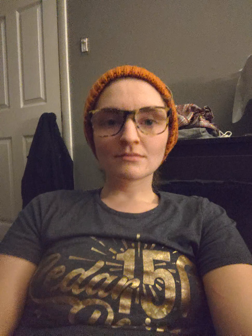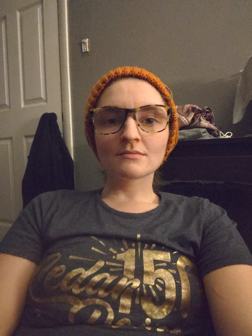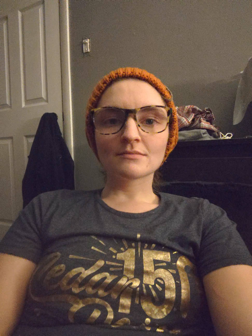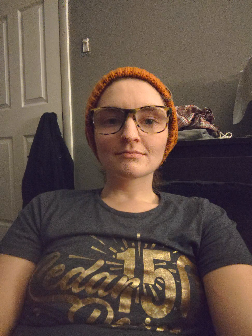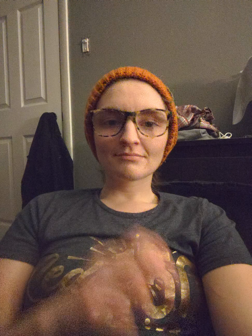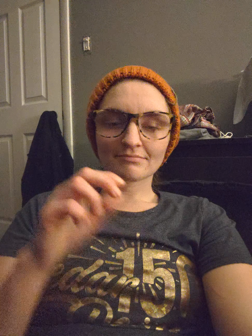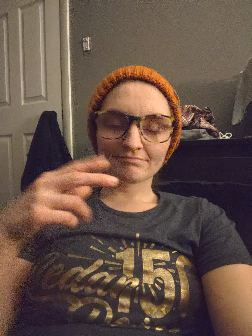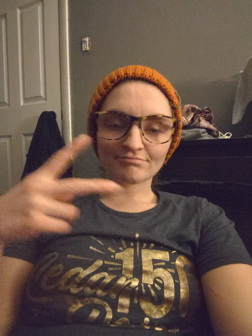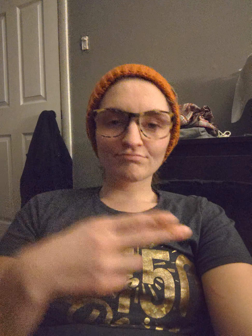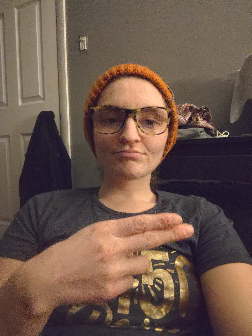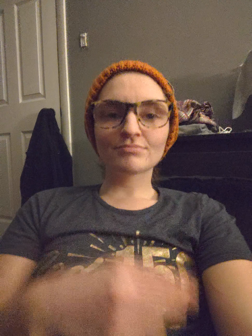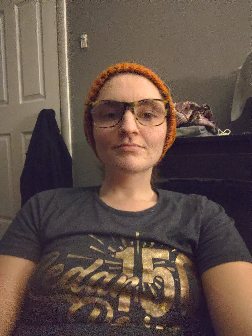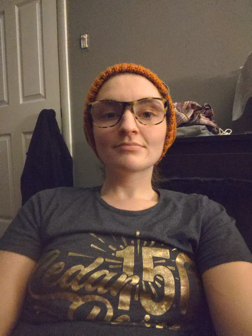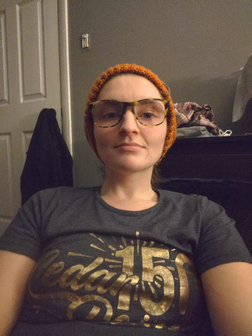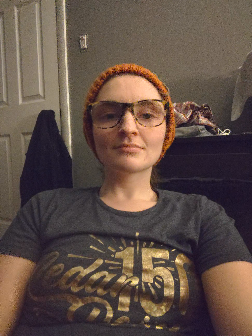cut